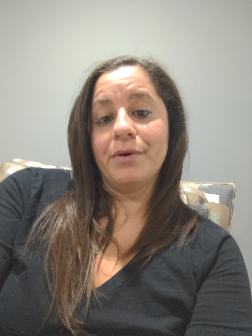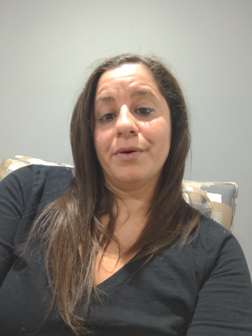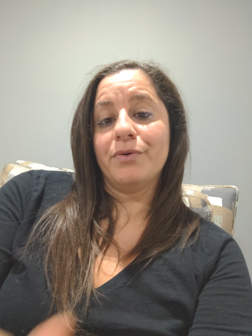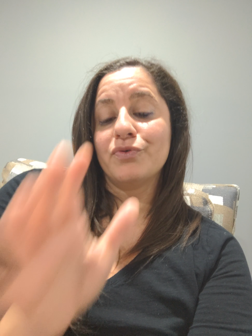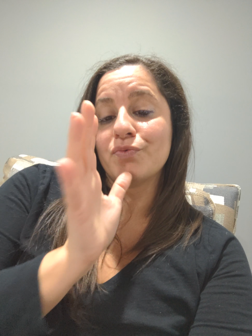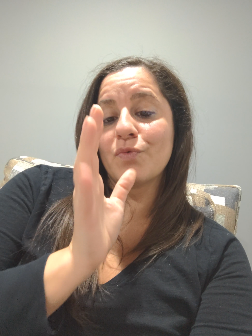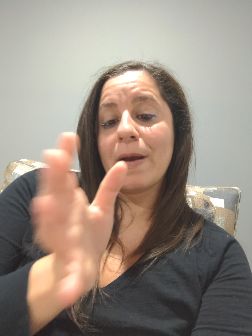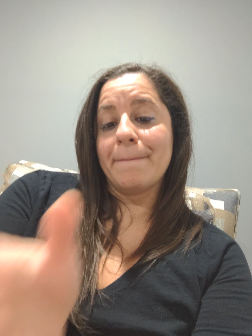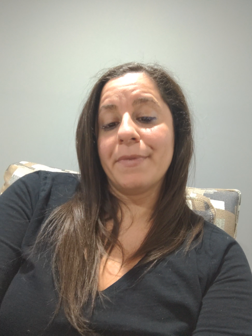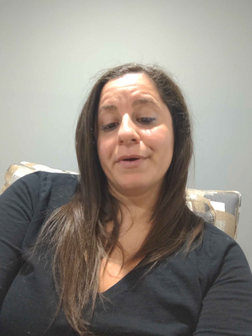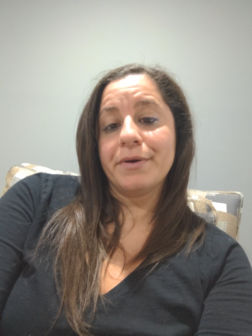grandma